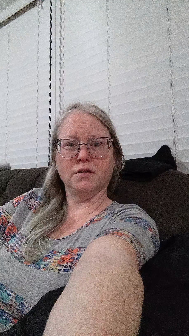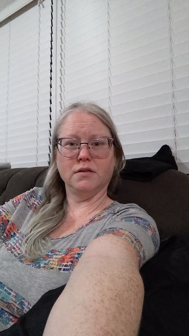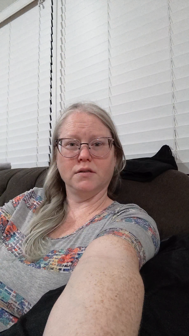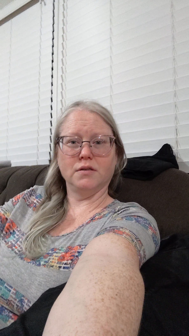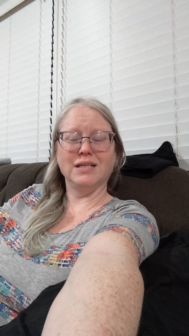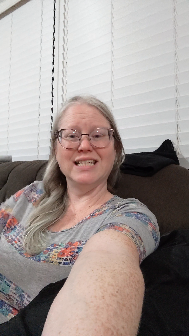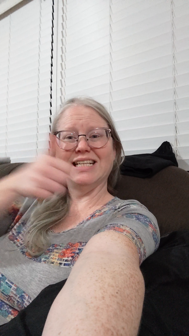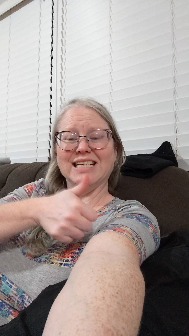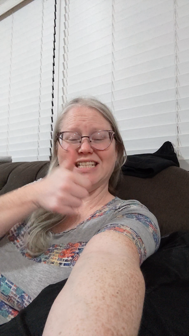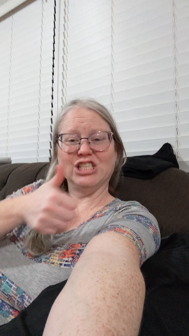each